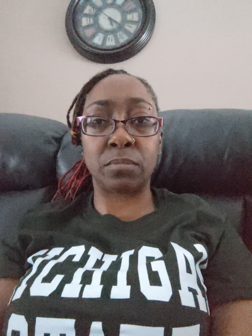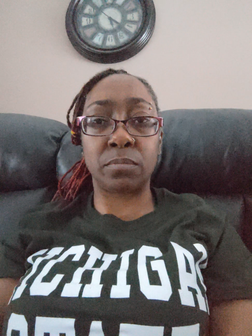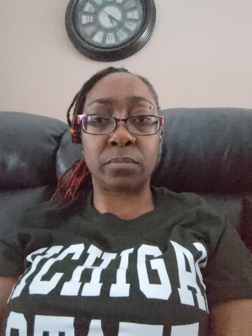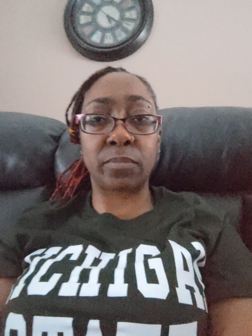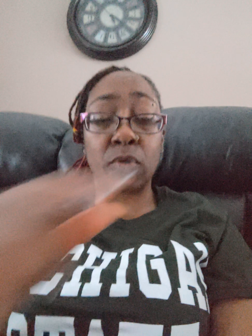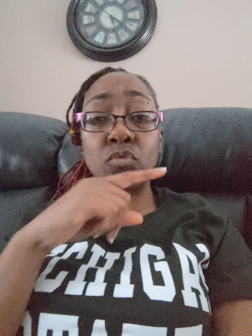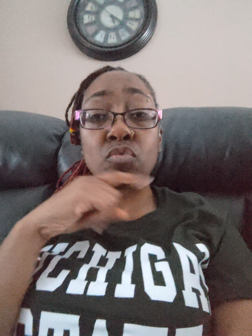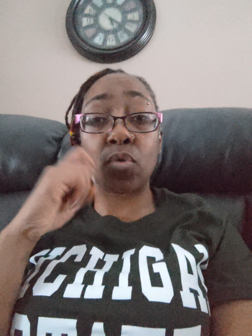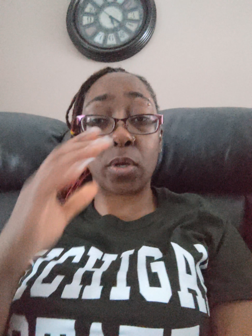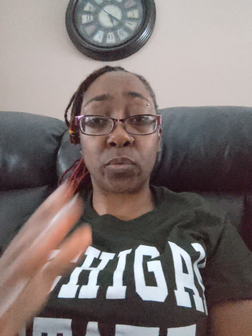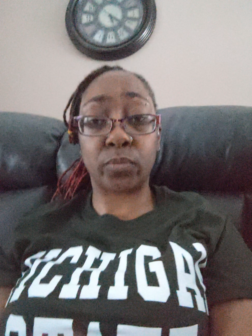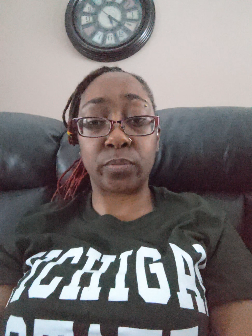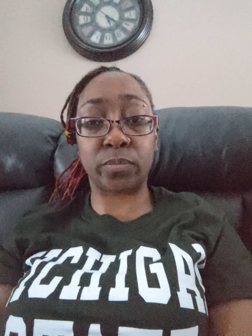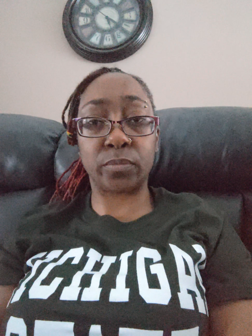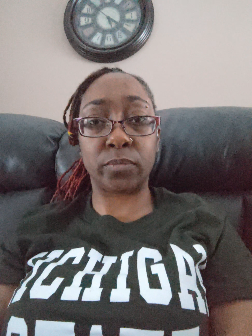dryer